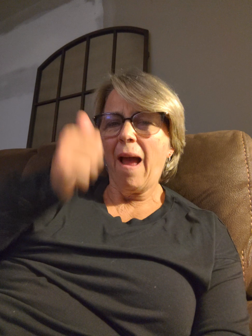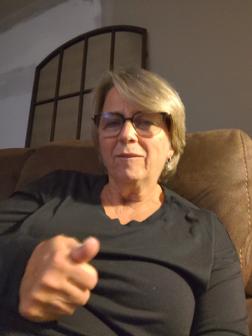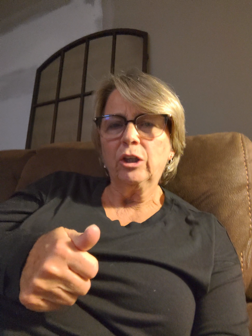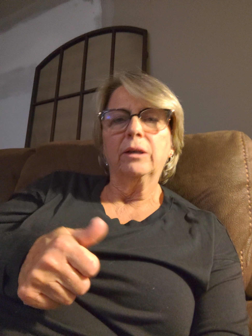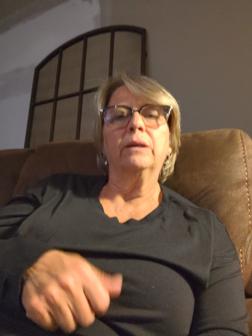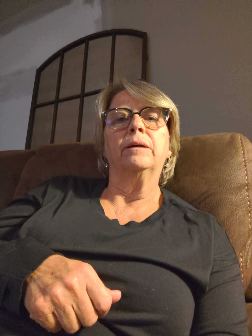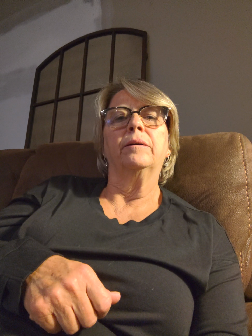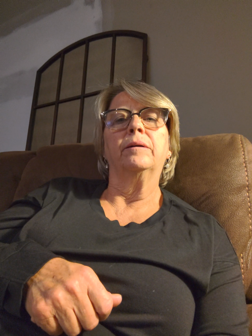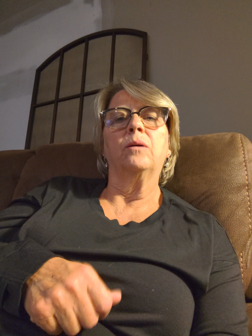every